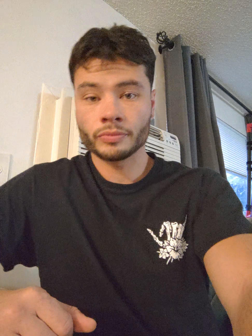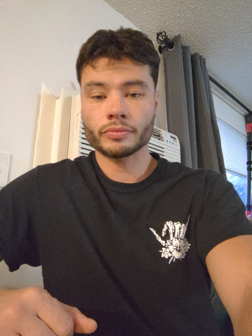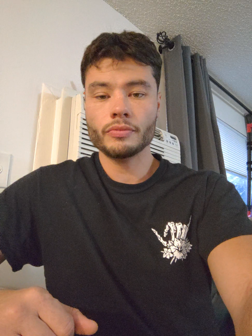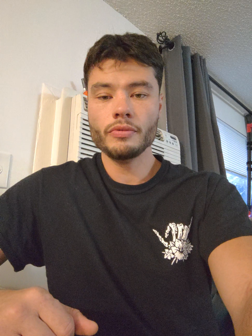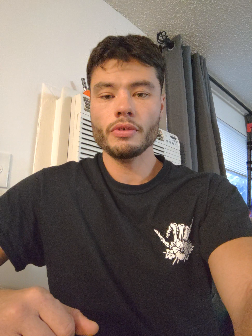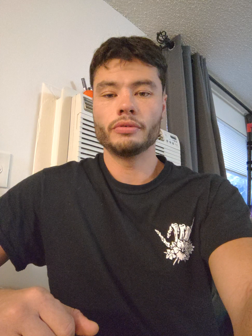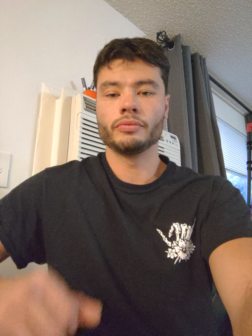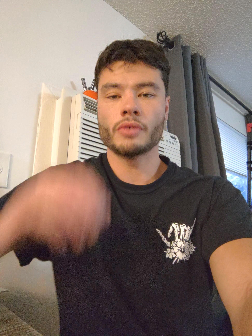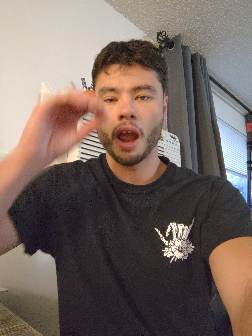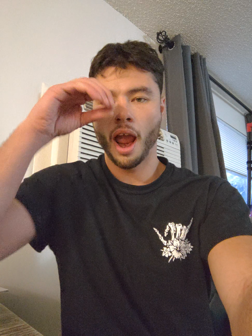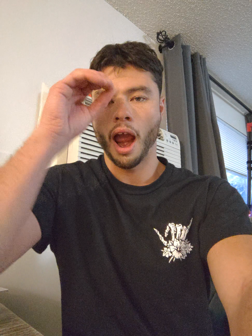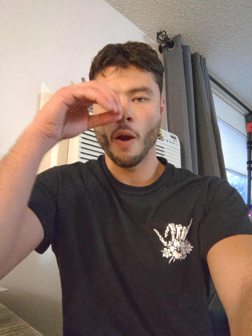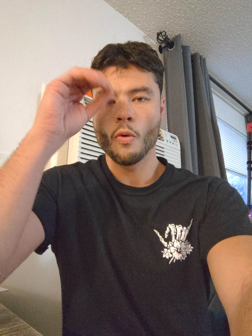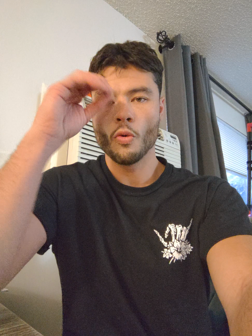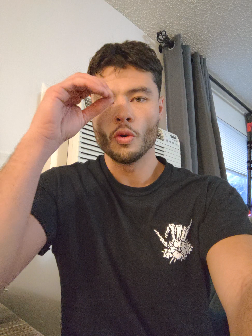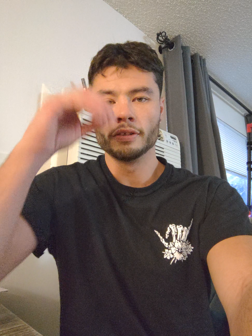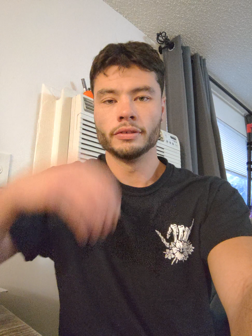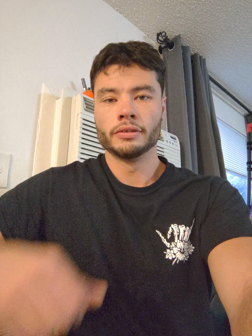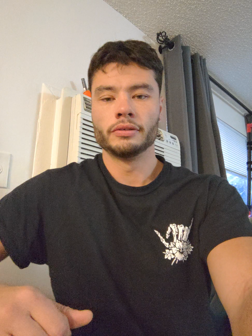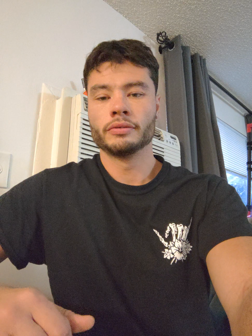owl